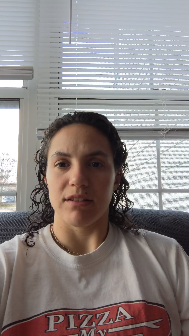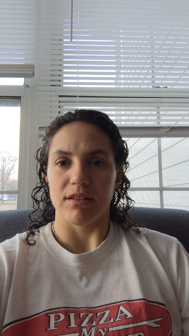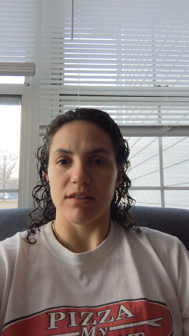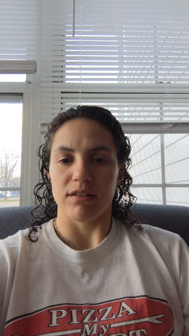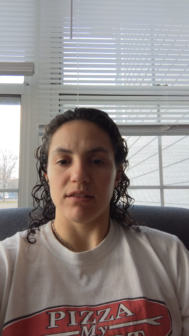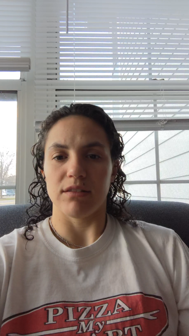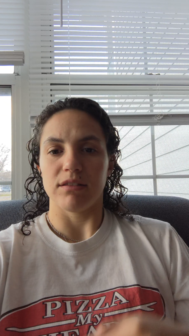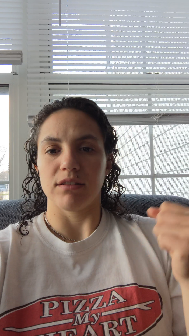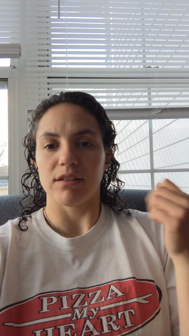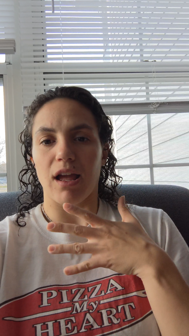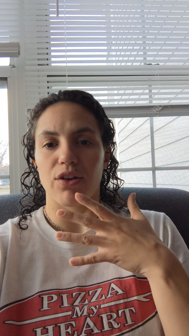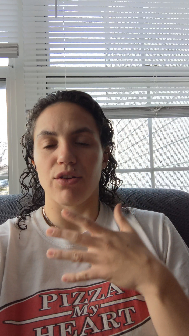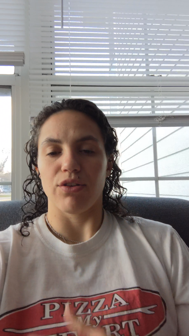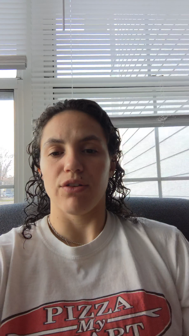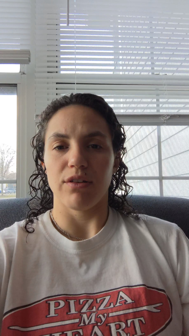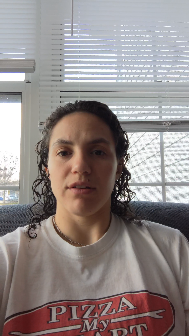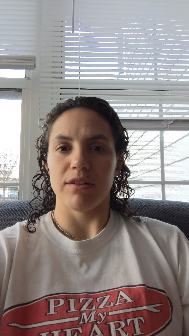scared